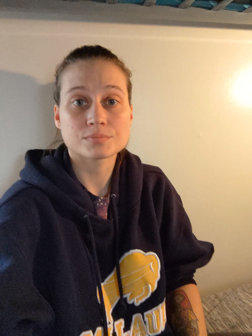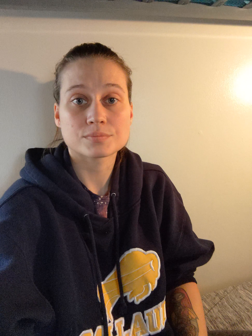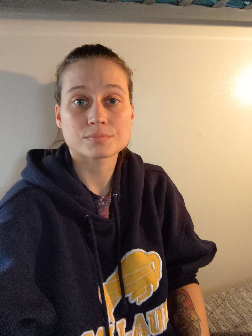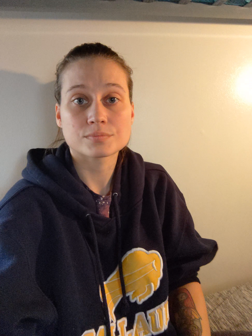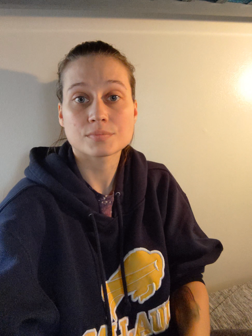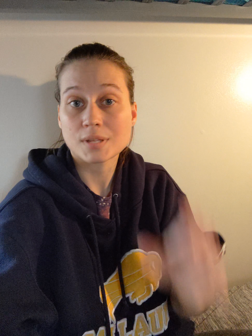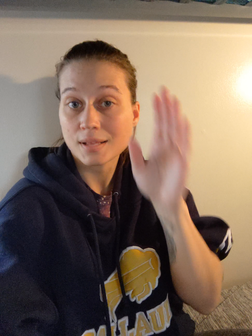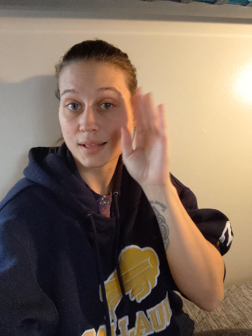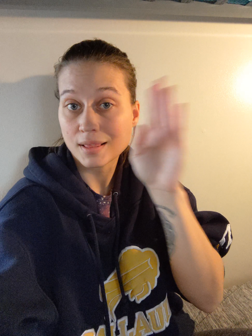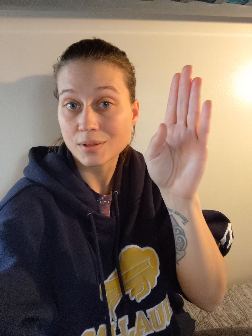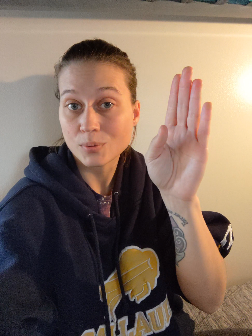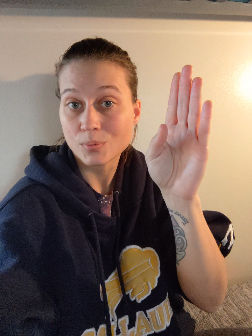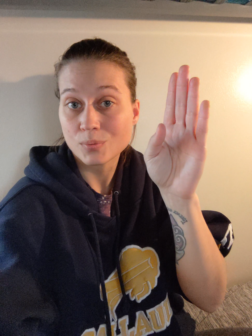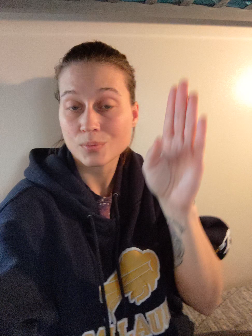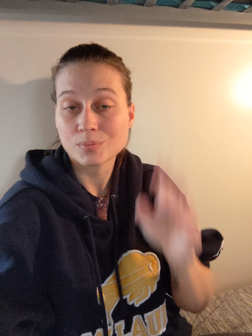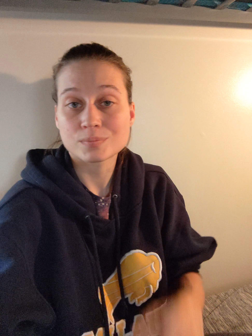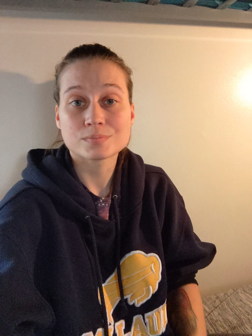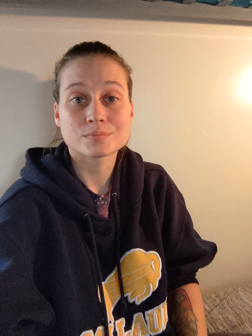hello